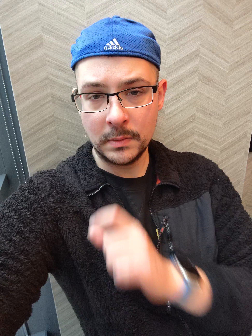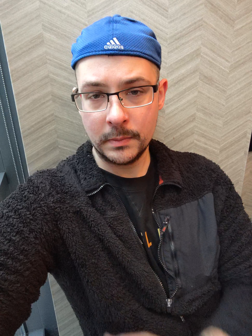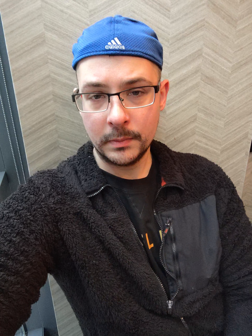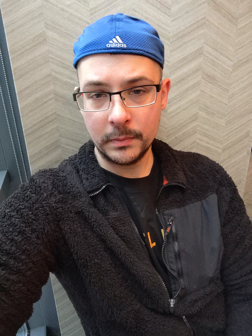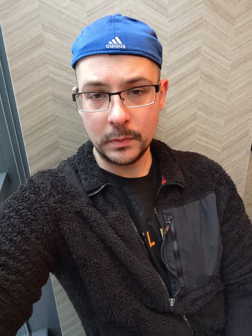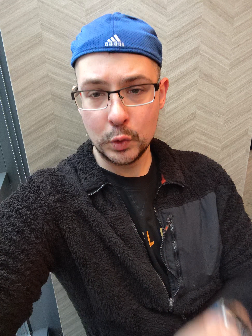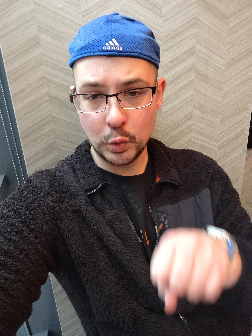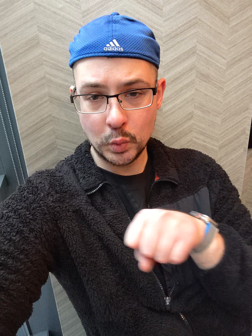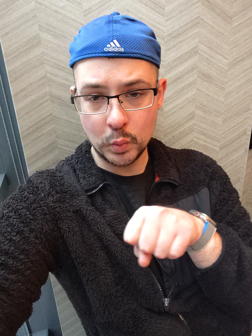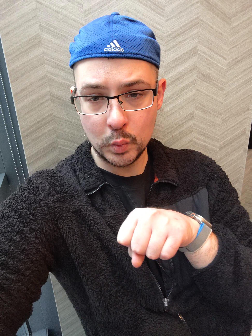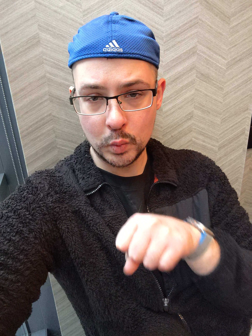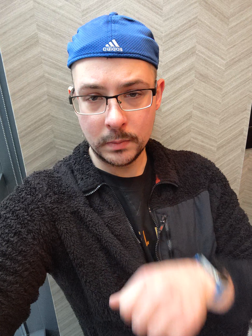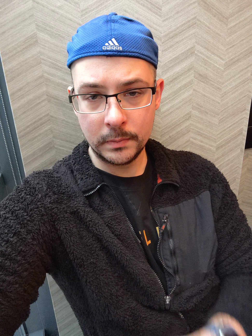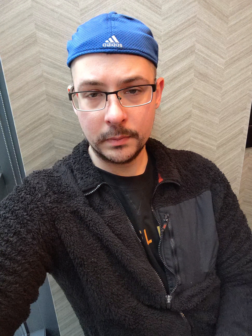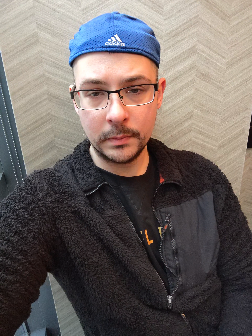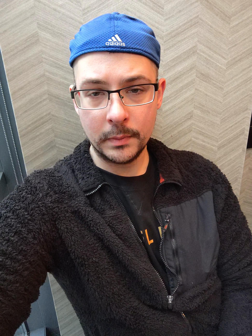shoe